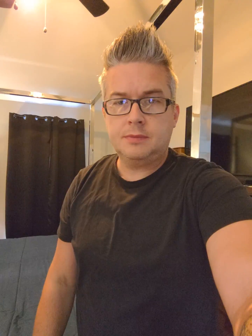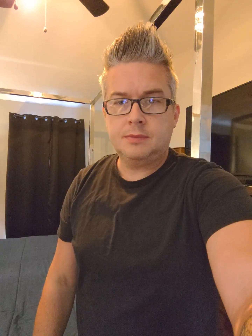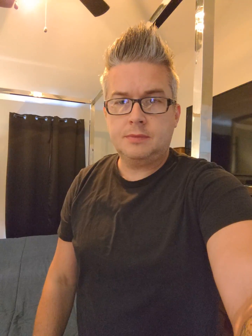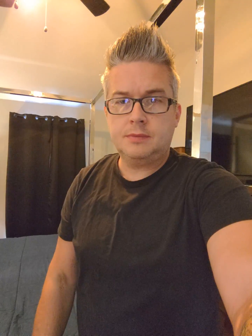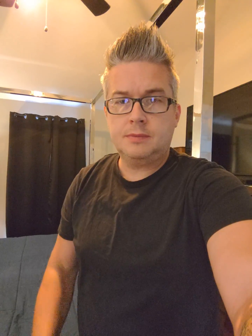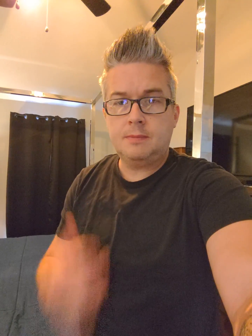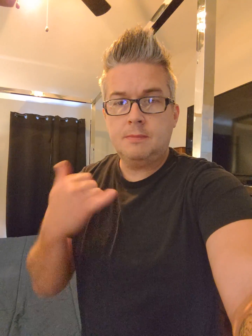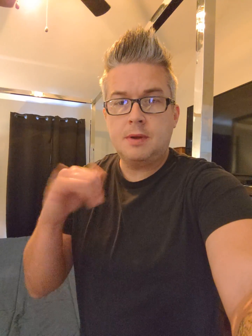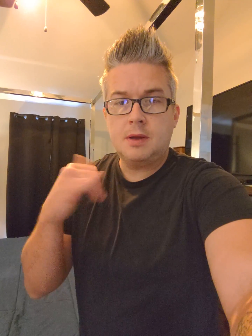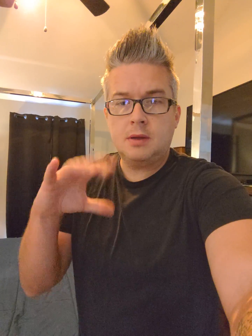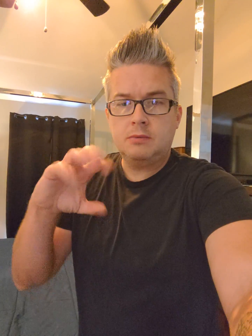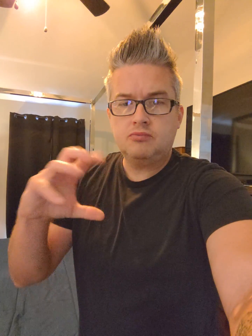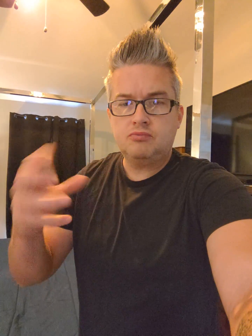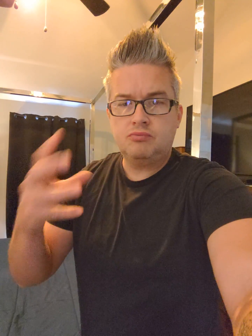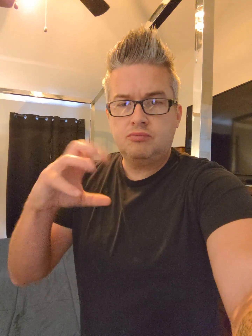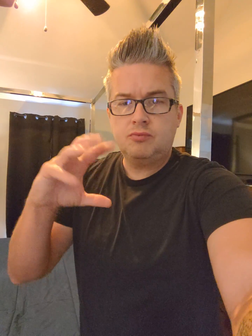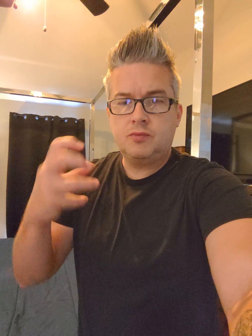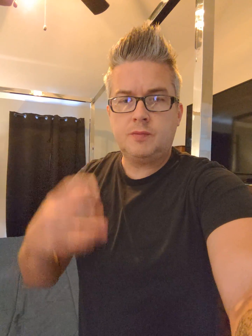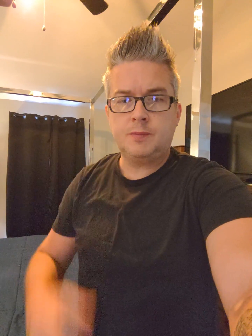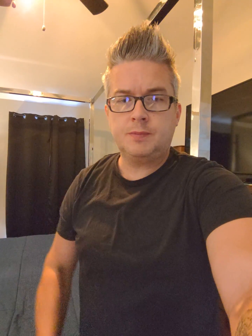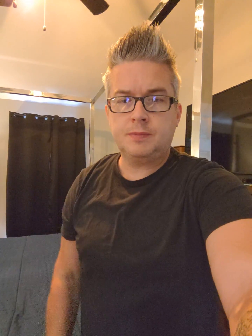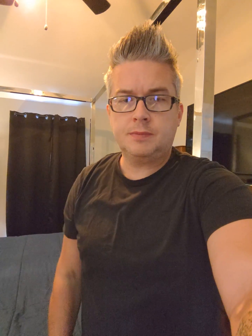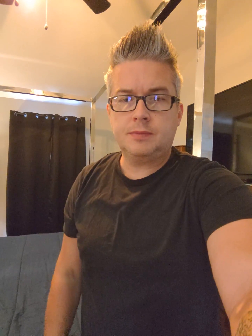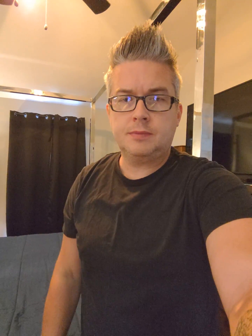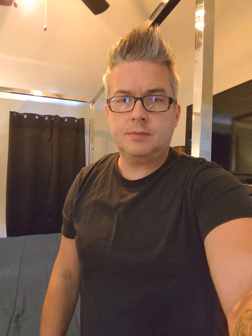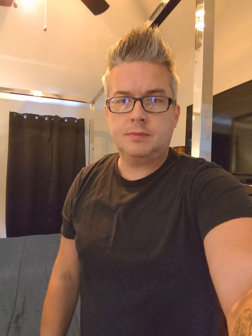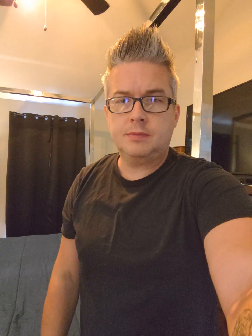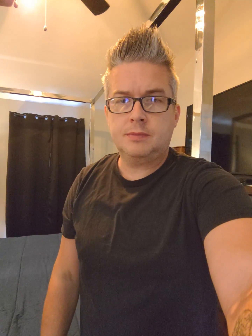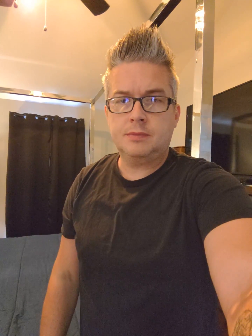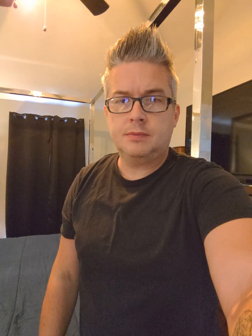play dough